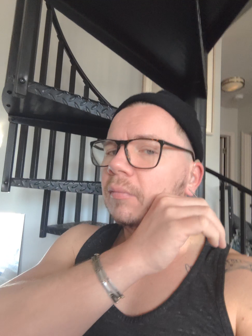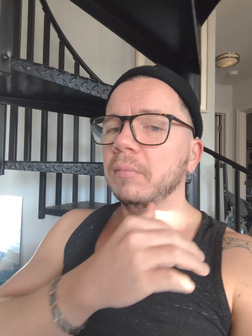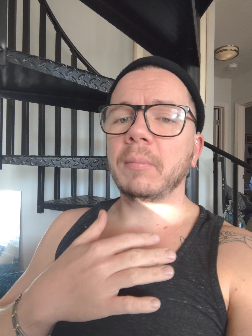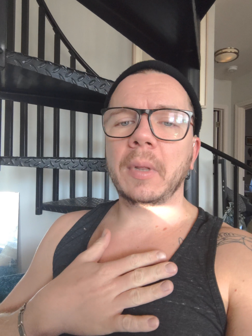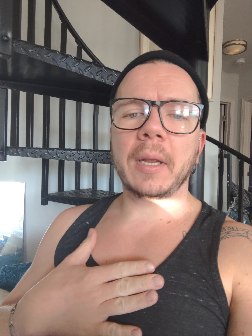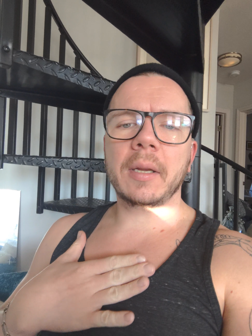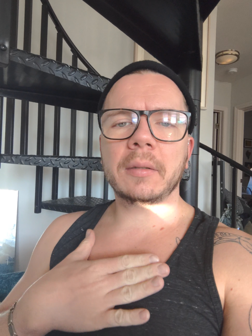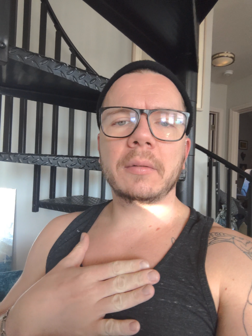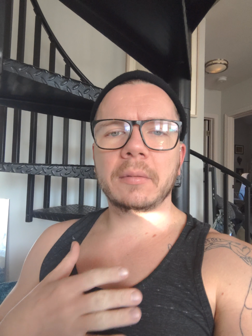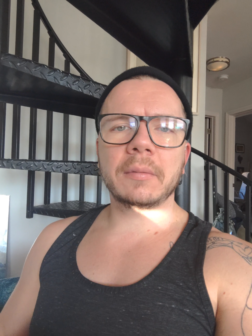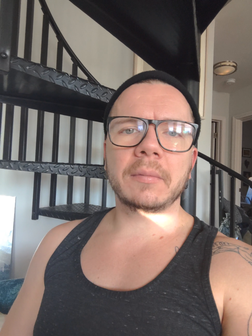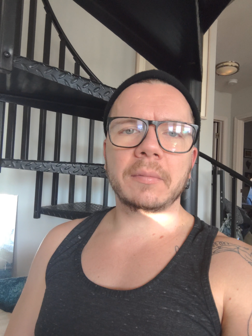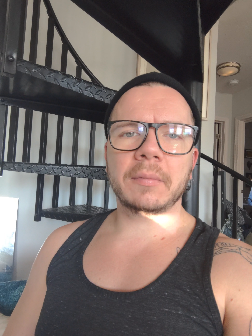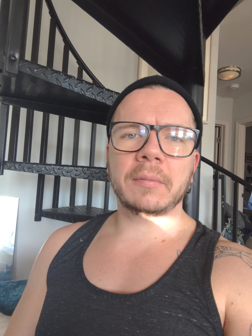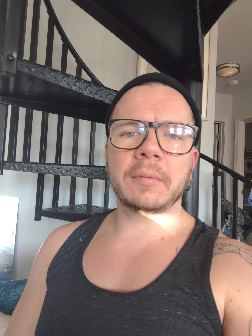please